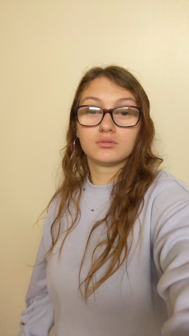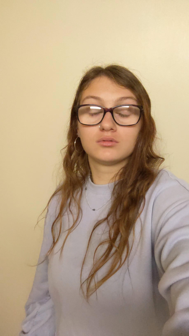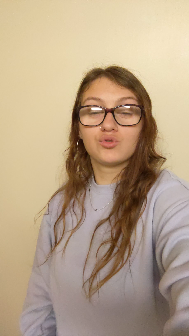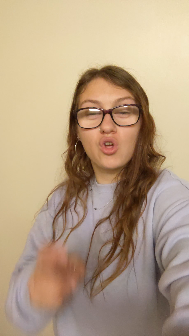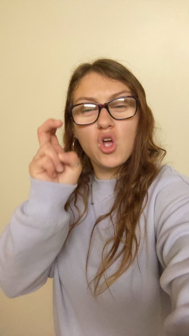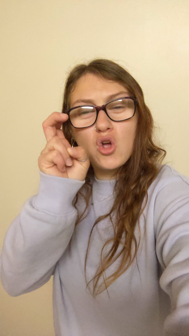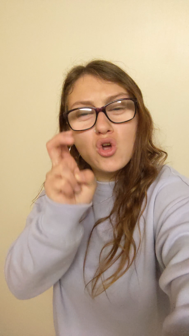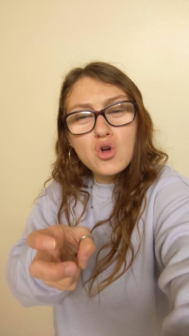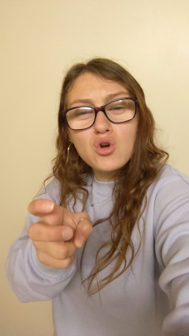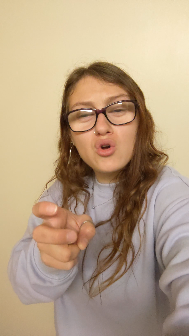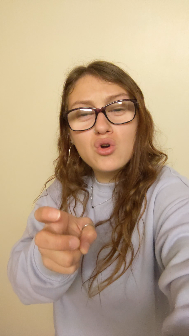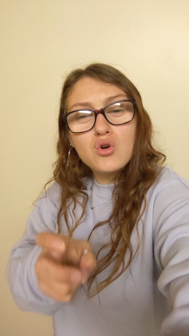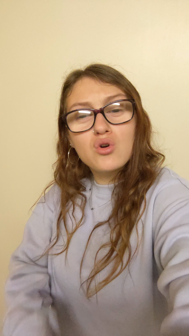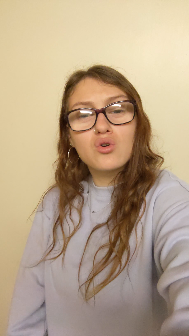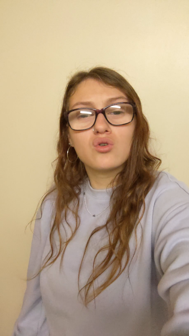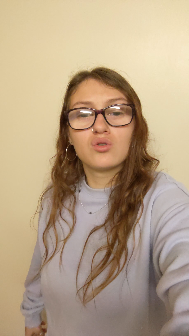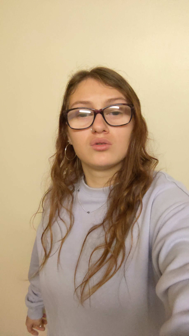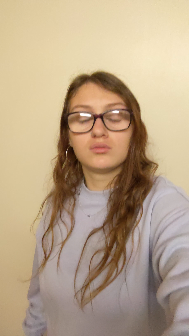hard